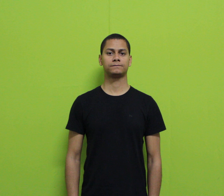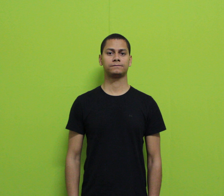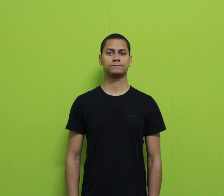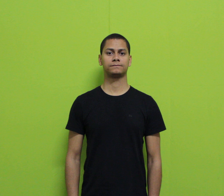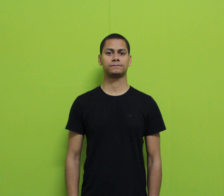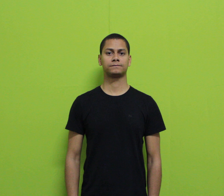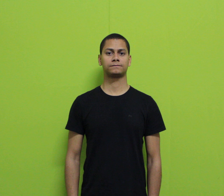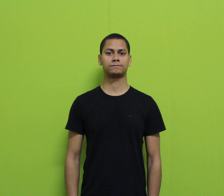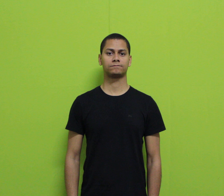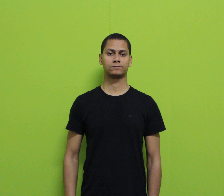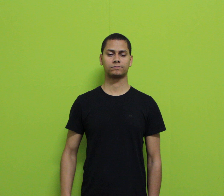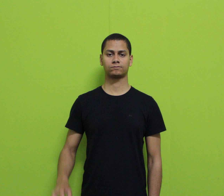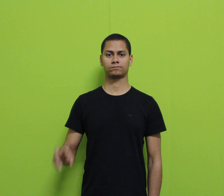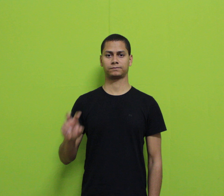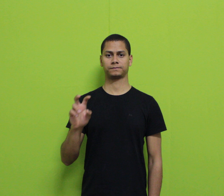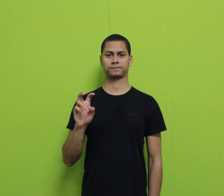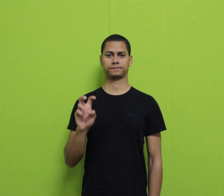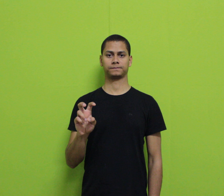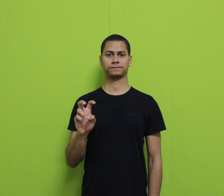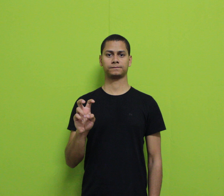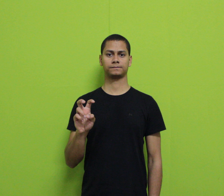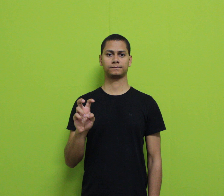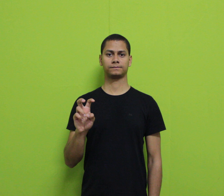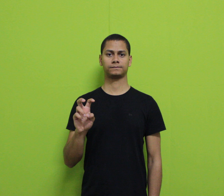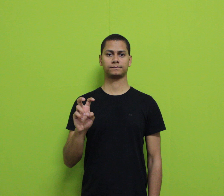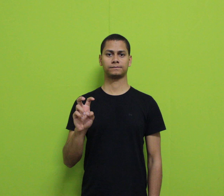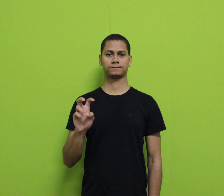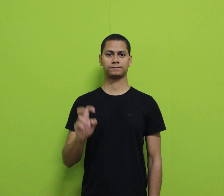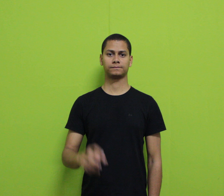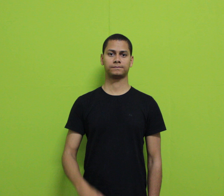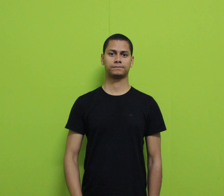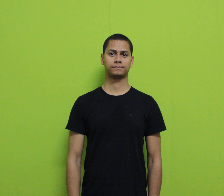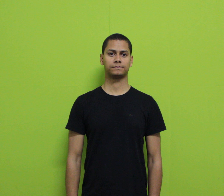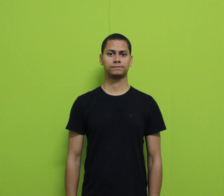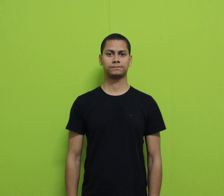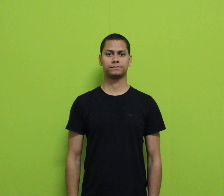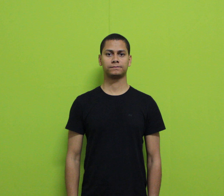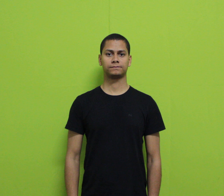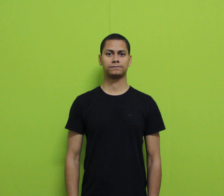cinco